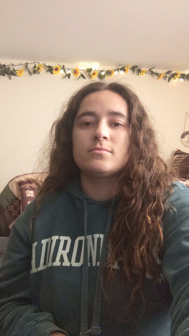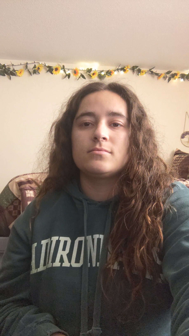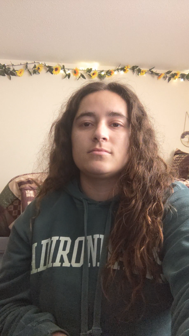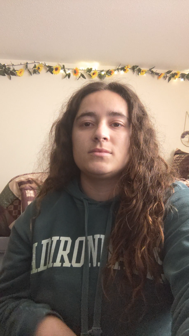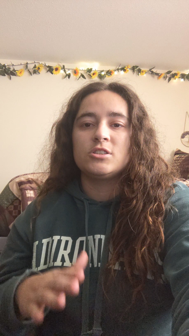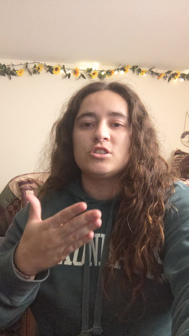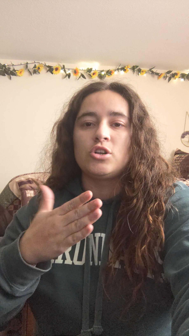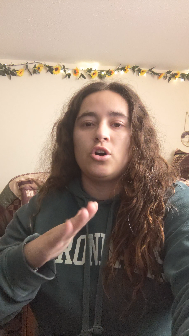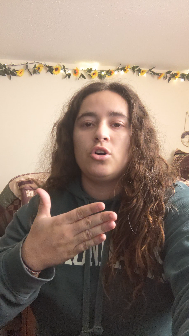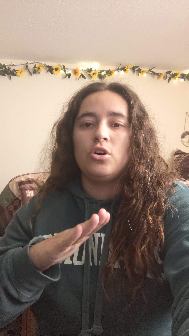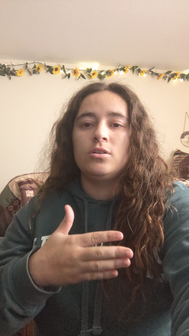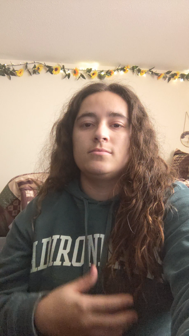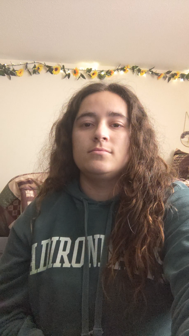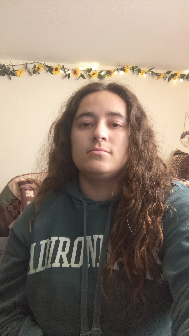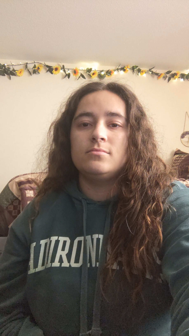share